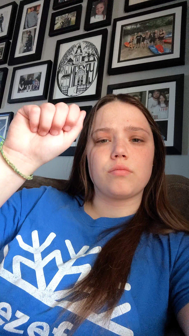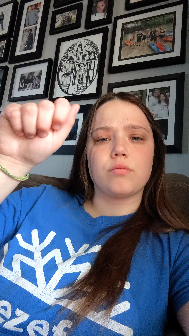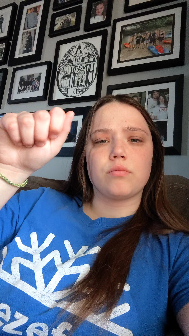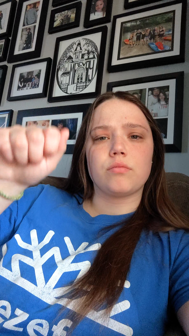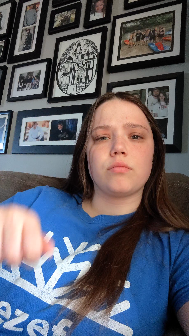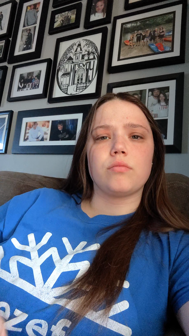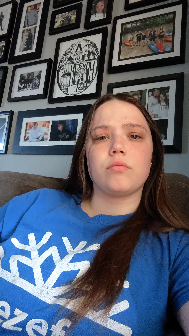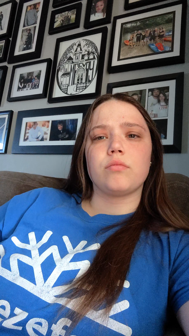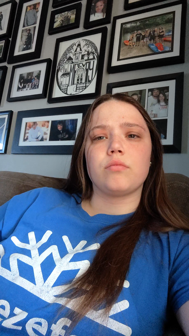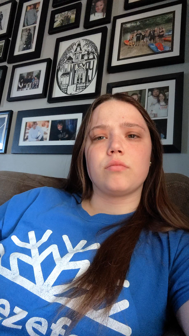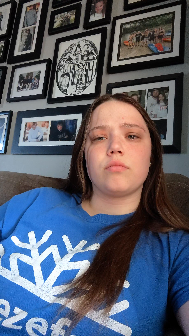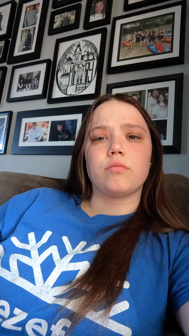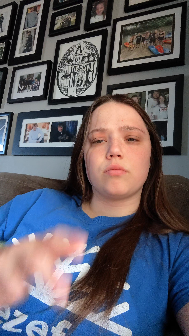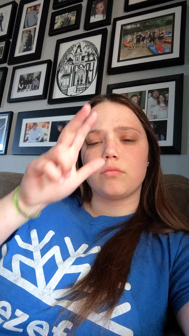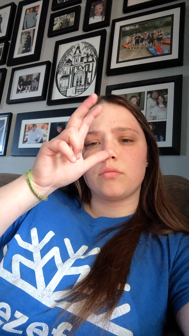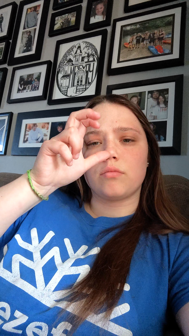ant